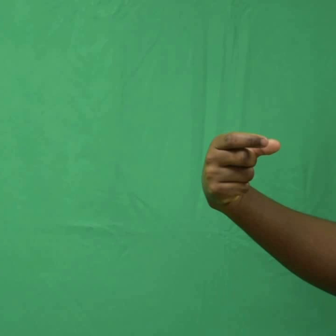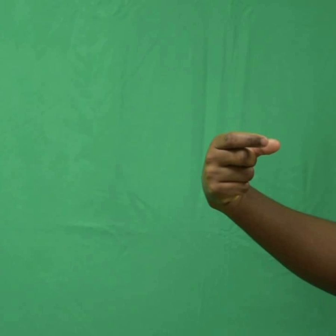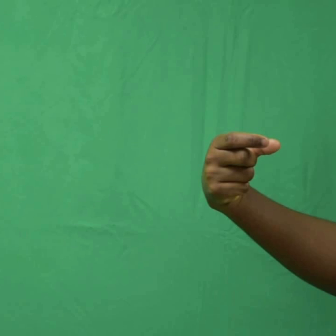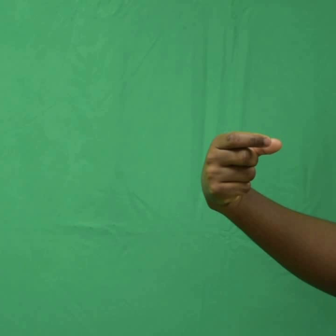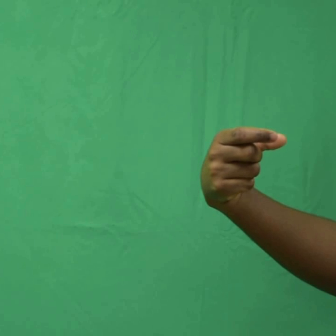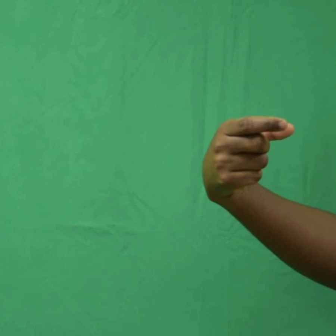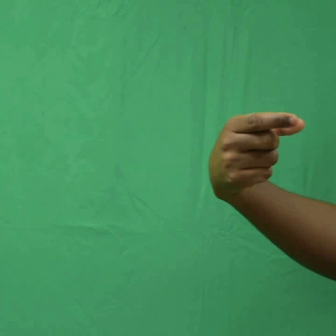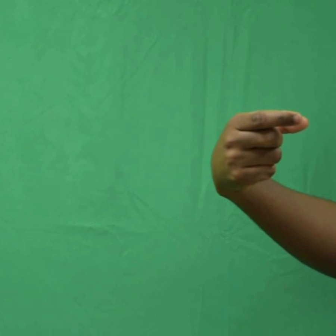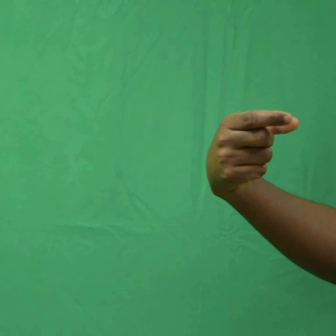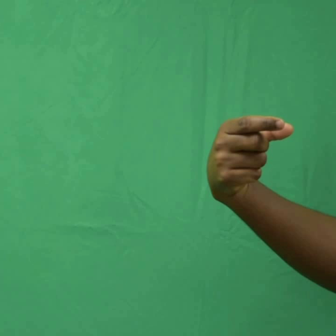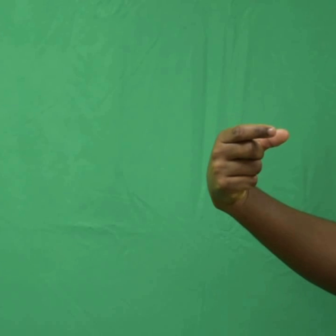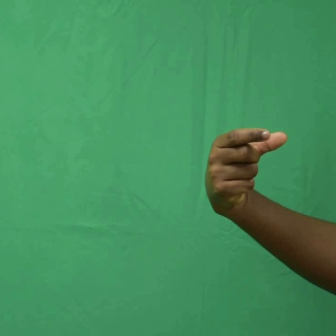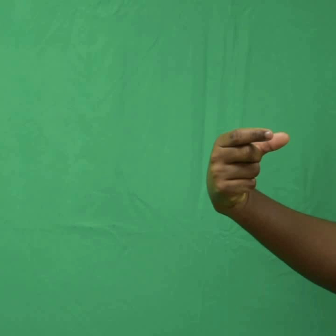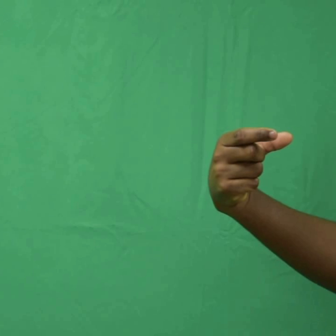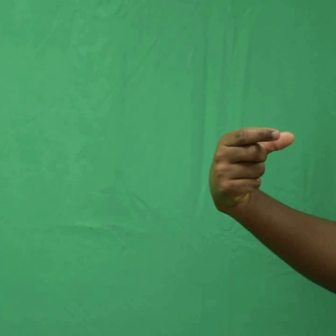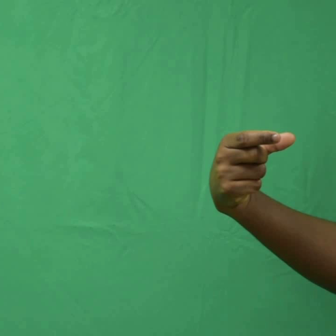X